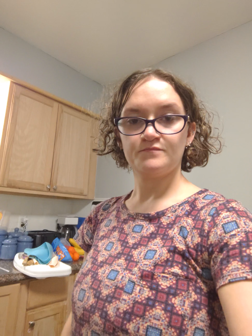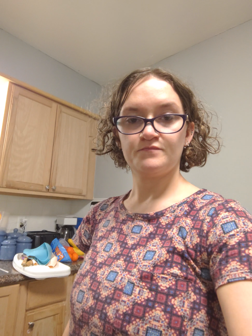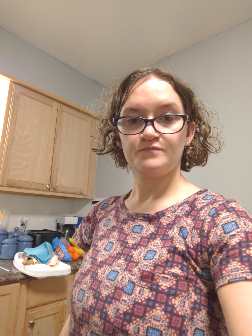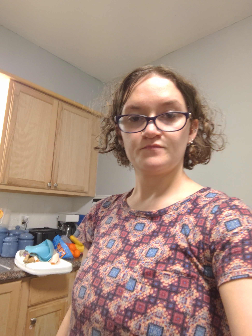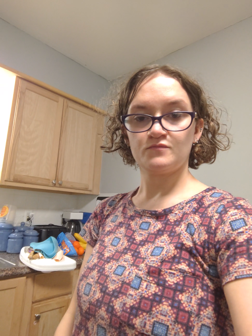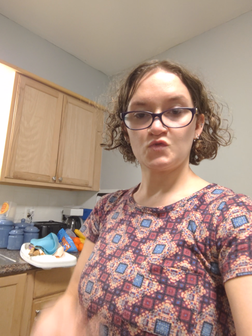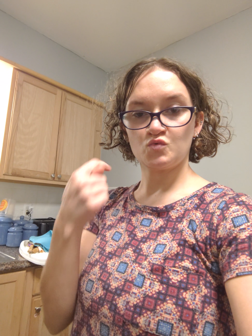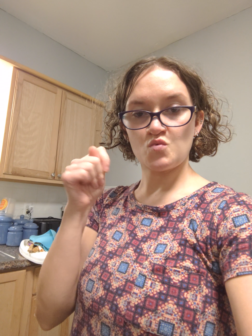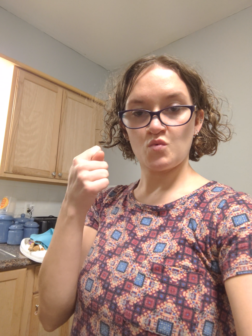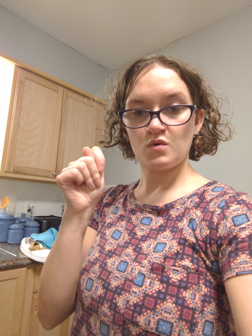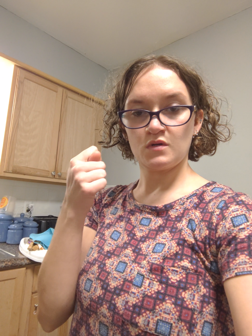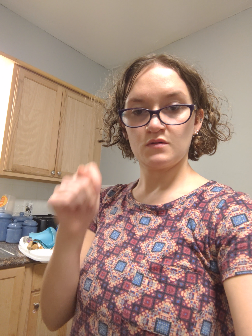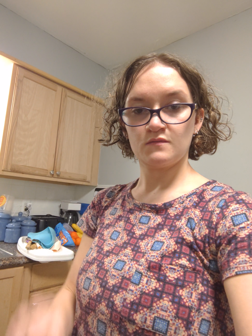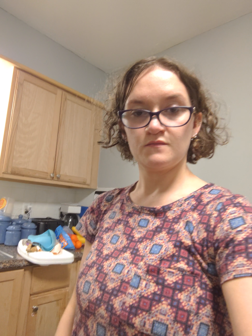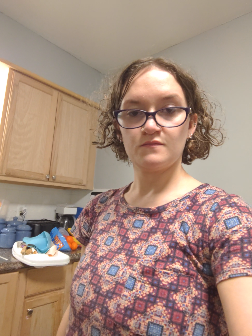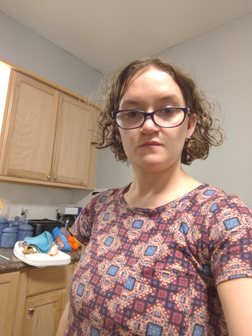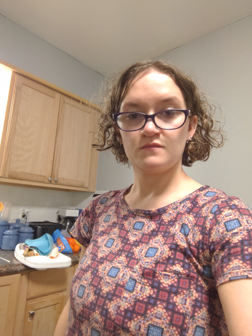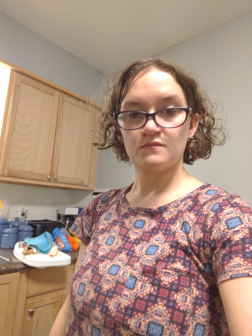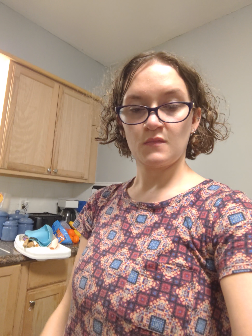toy